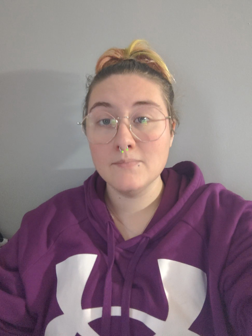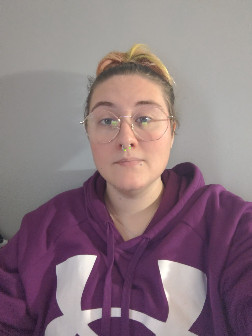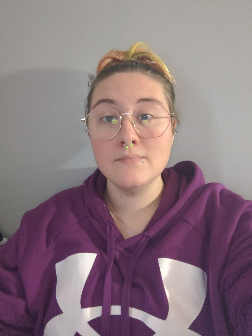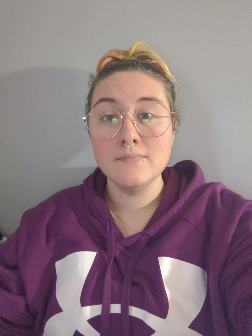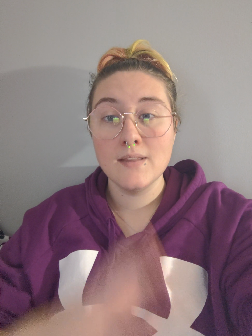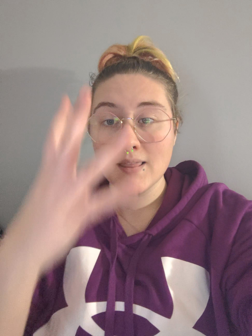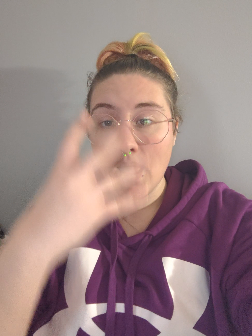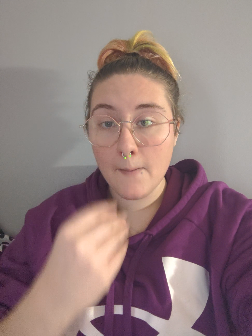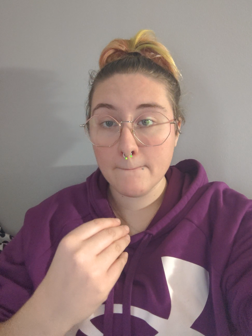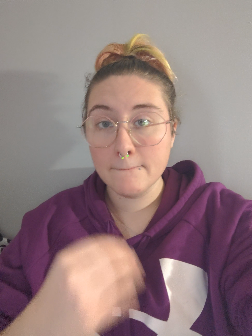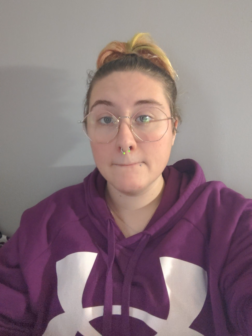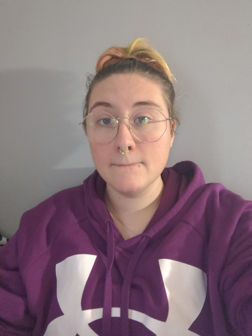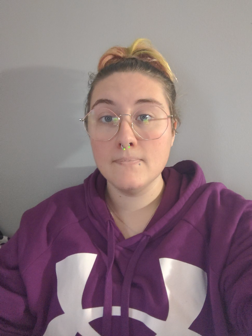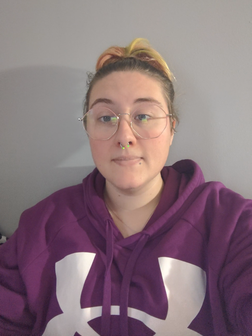nap